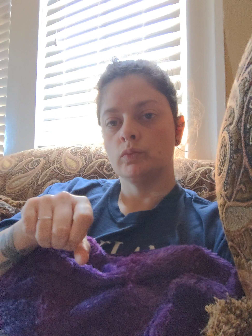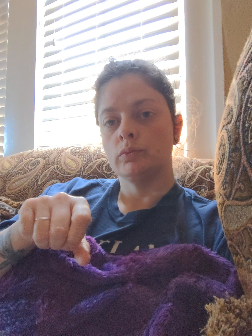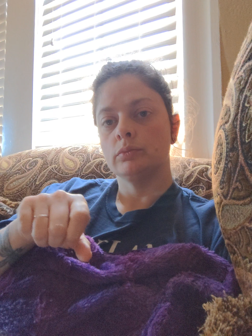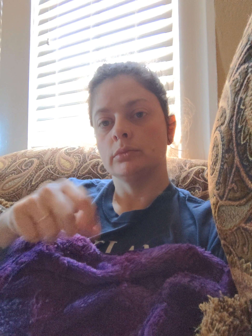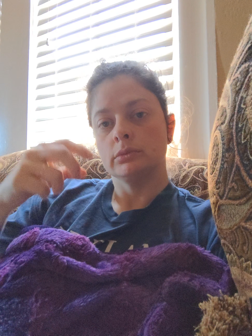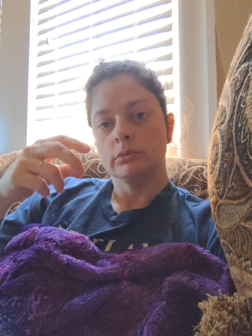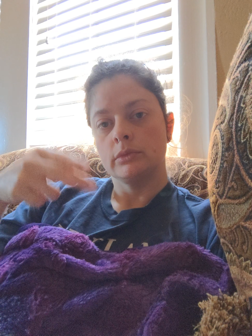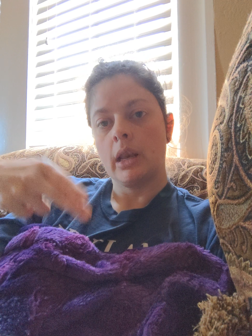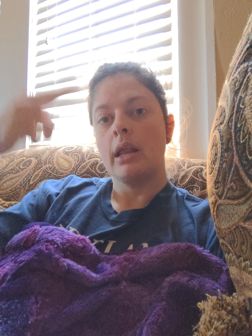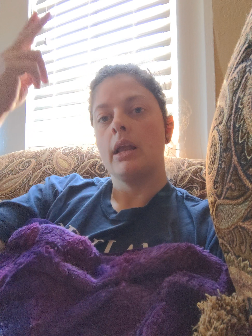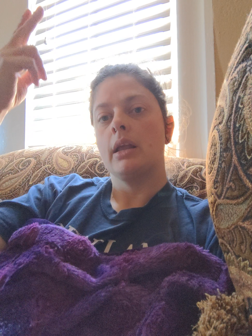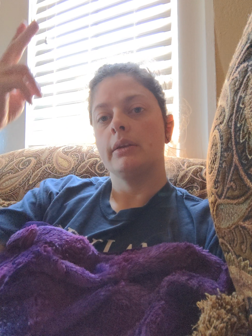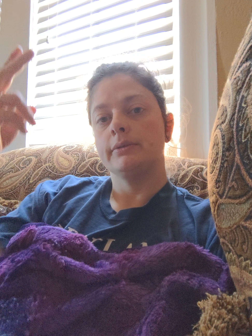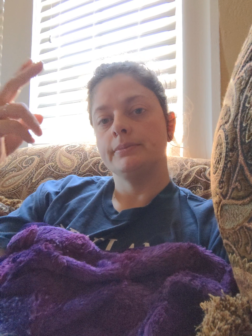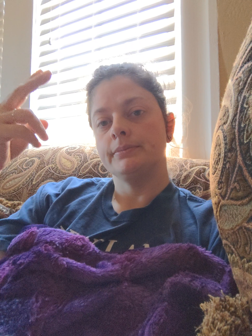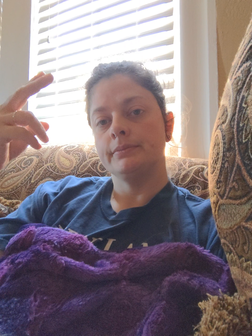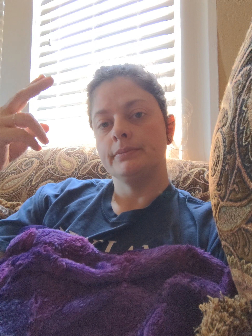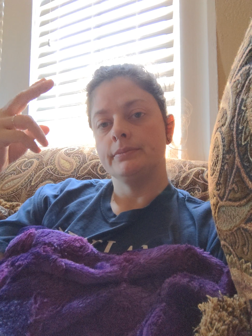high